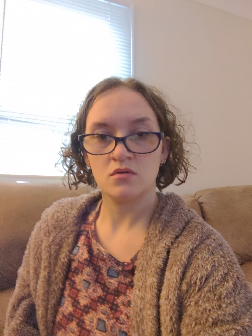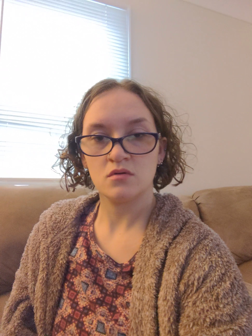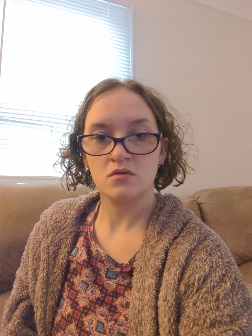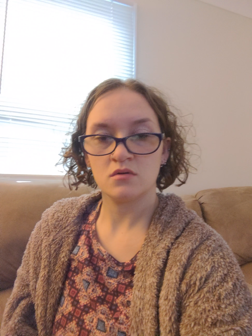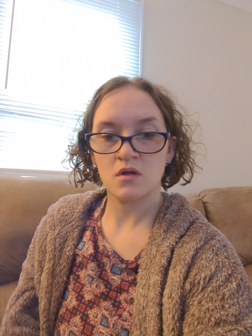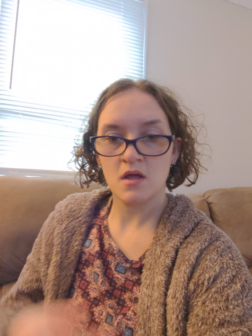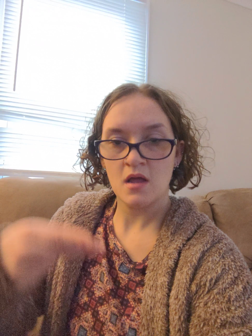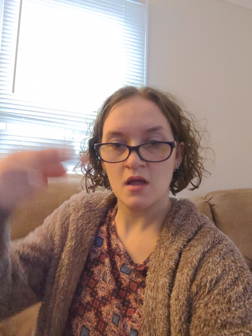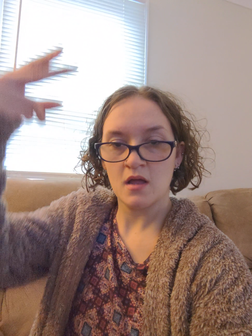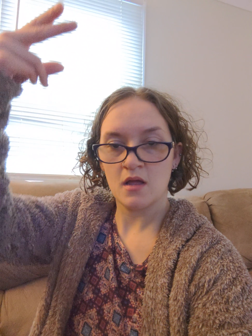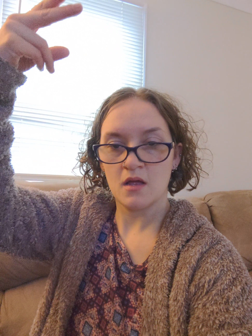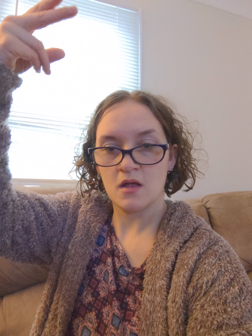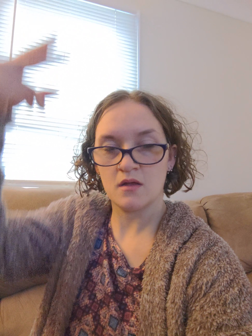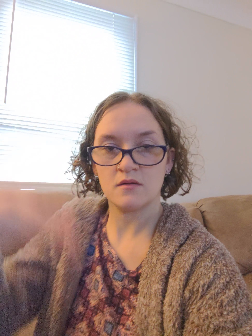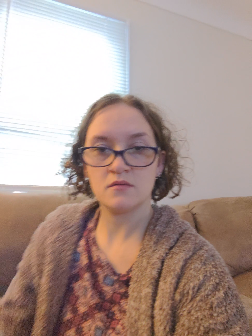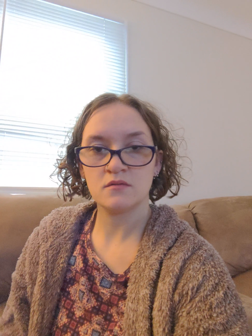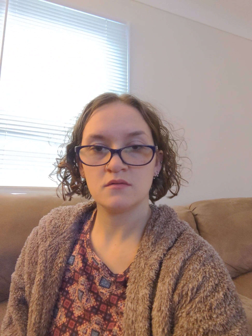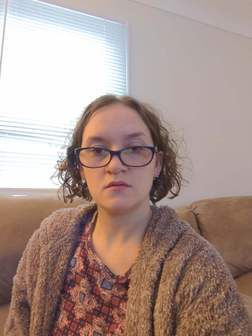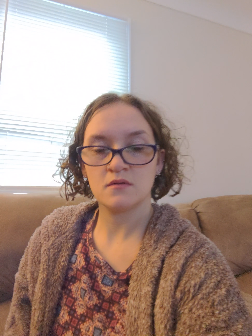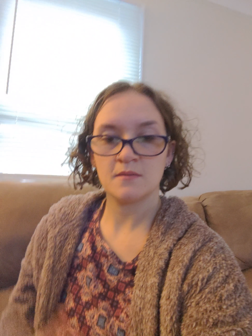high